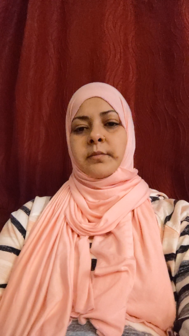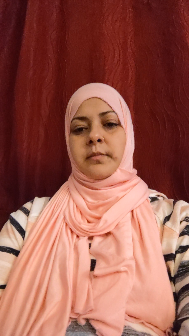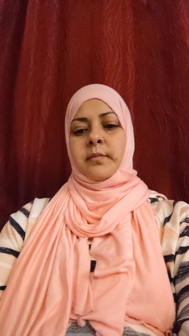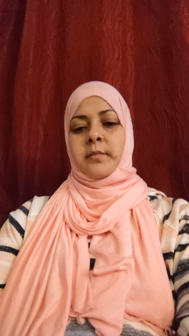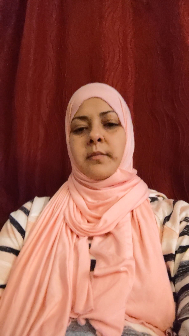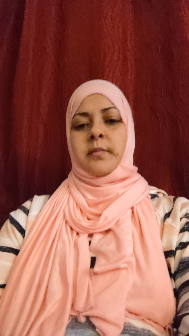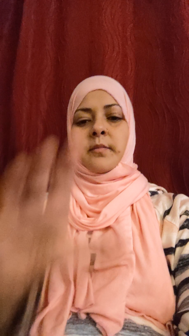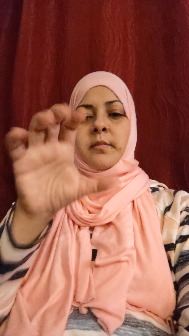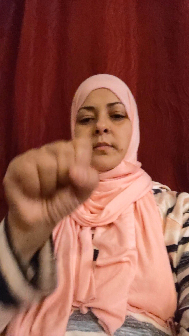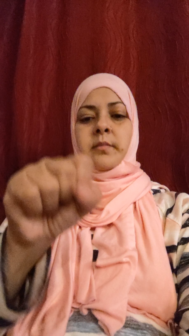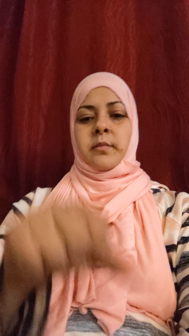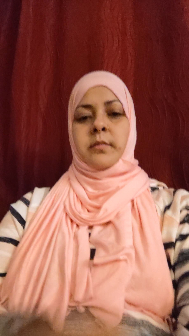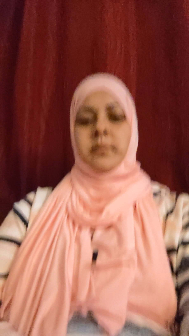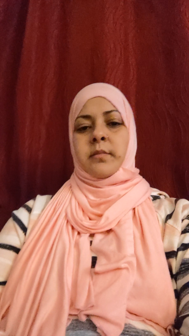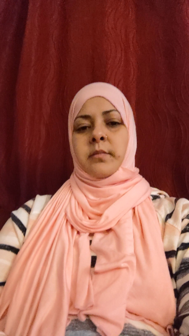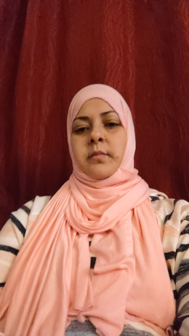catch